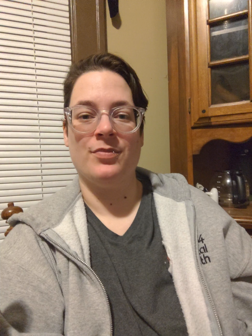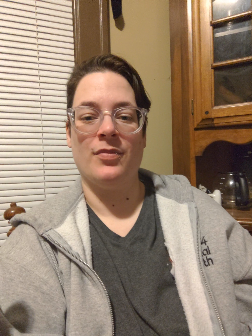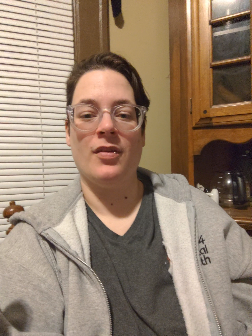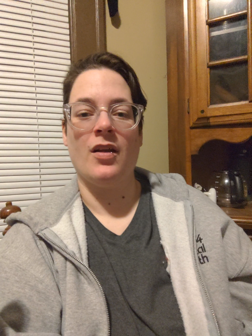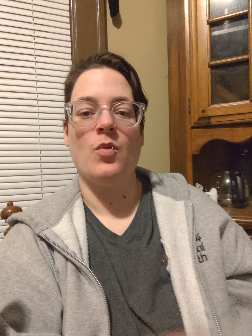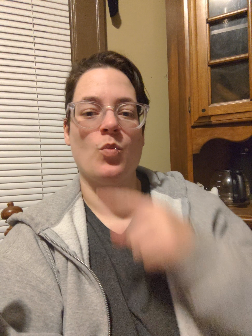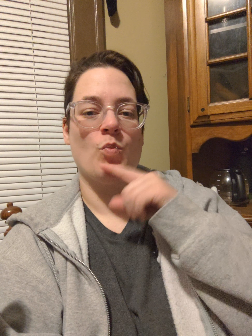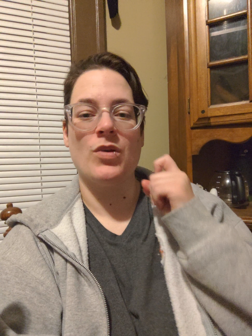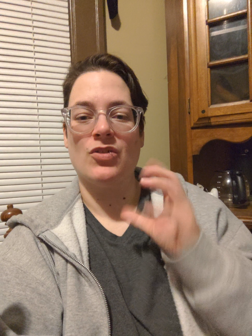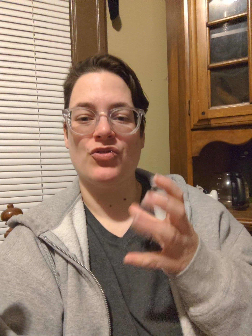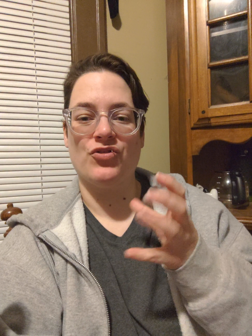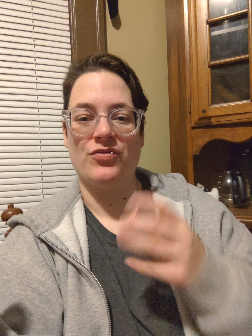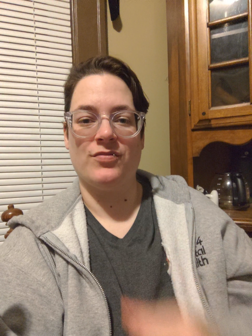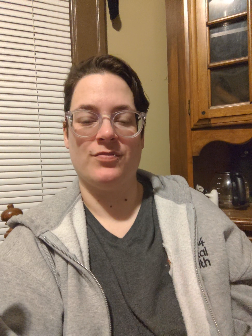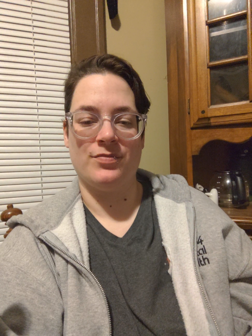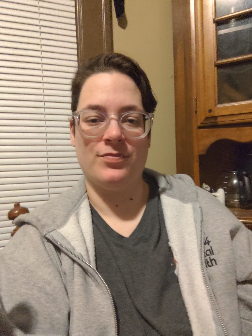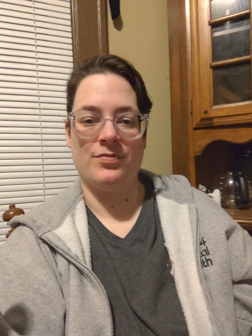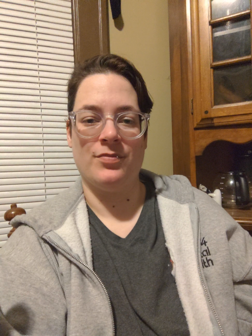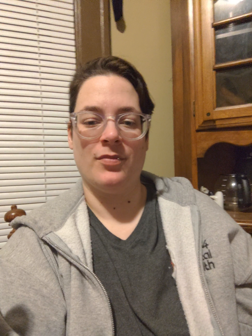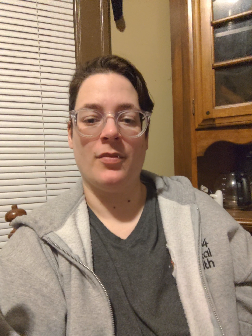dryer